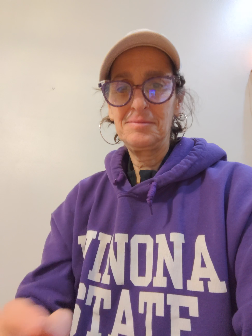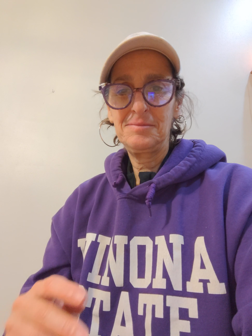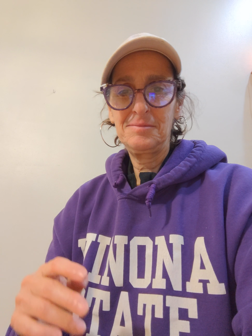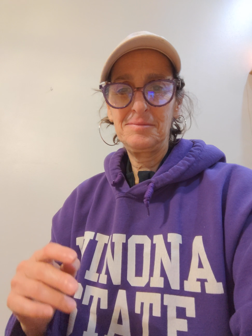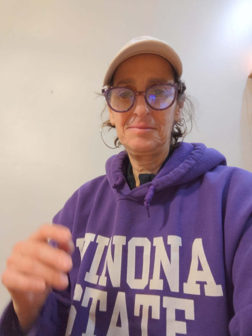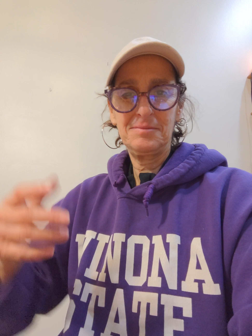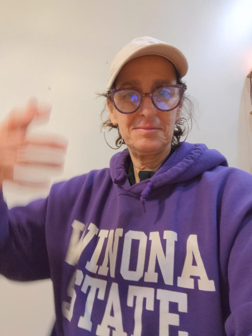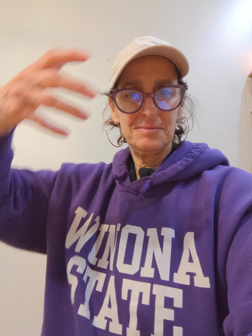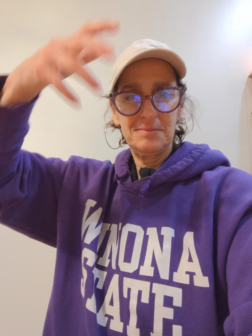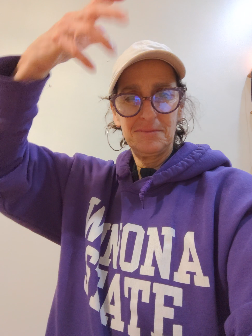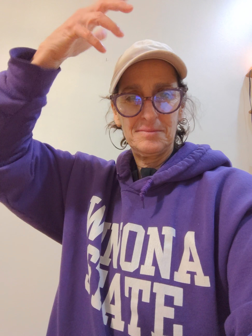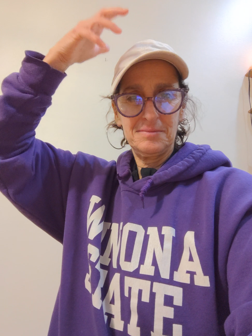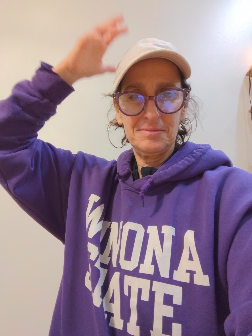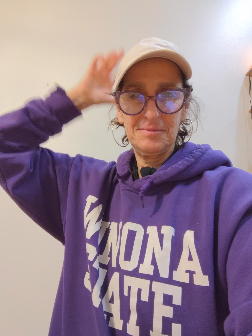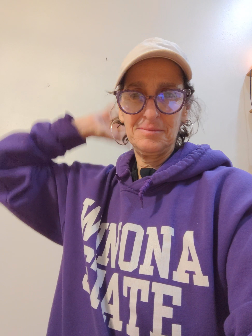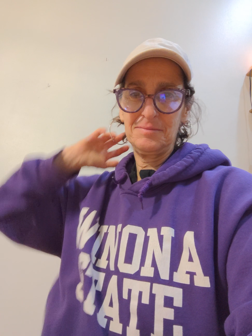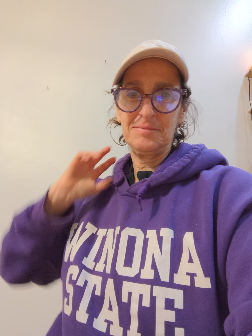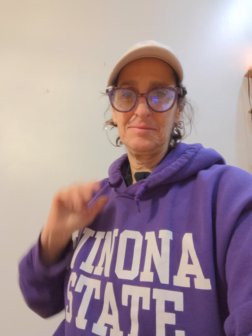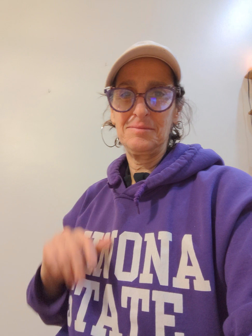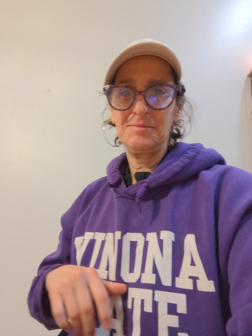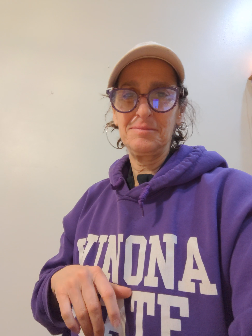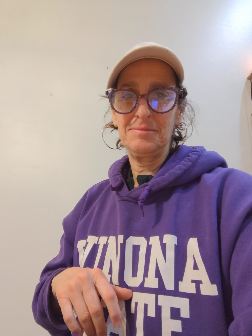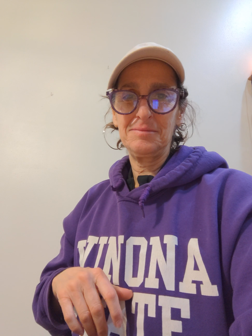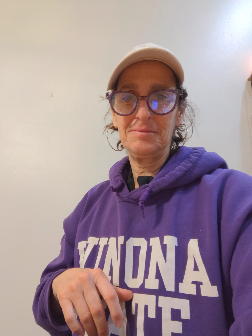lion